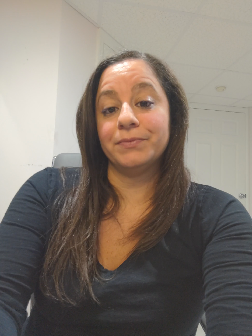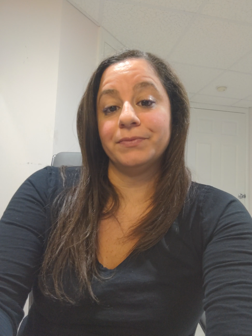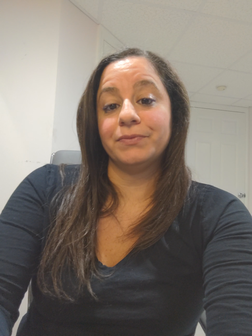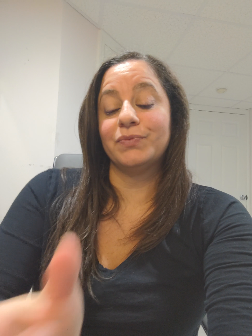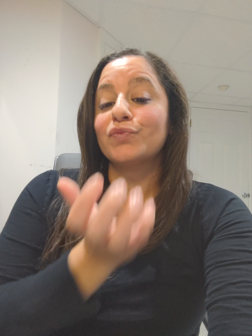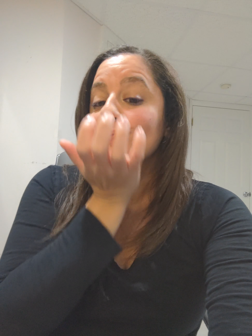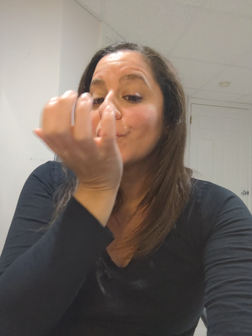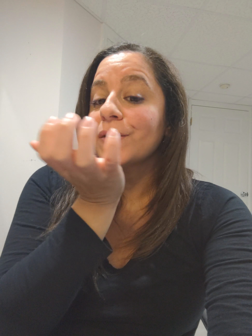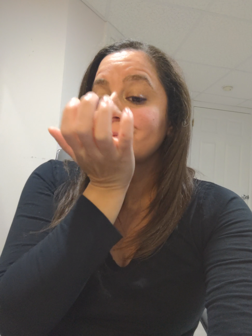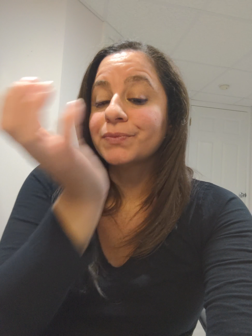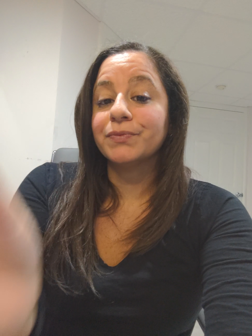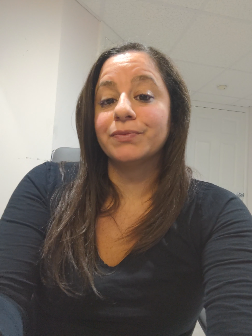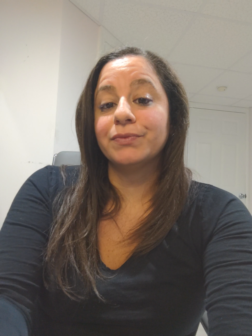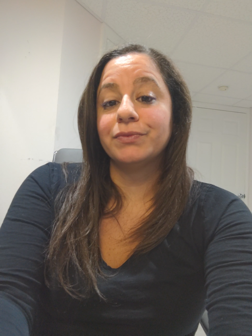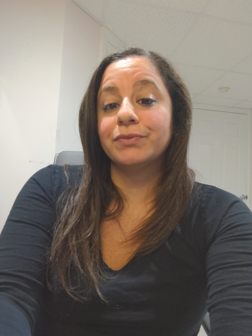grass